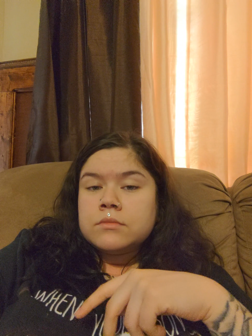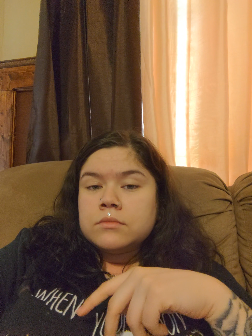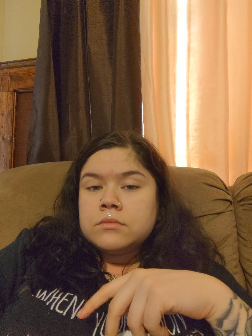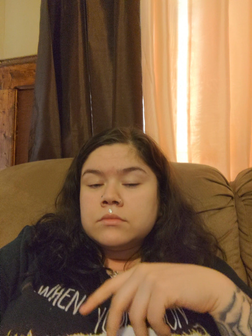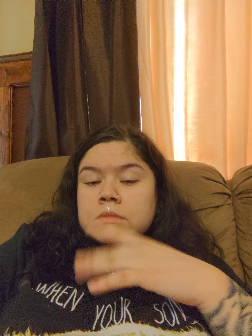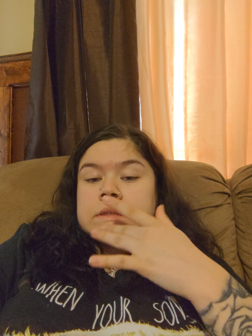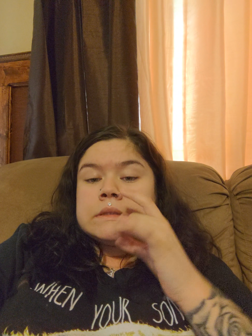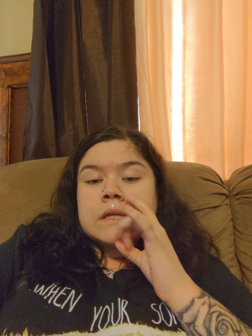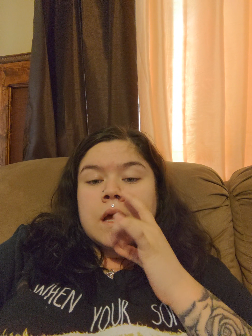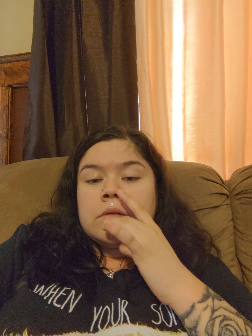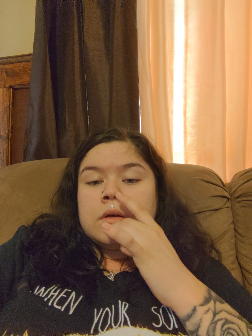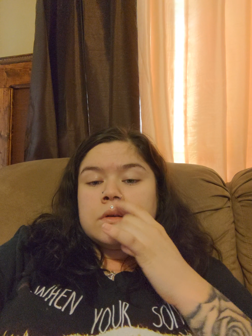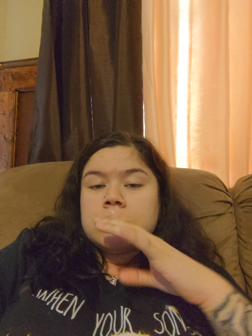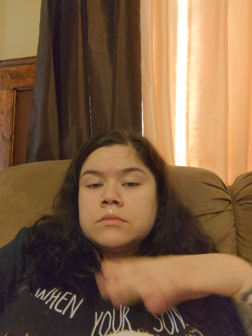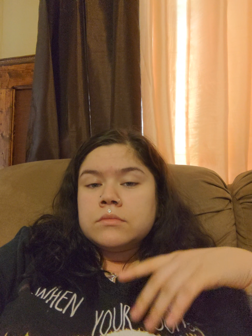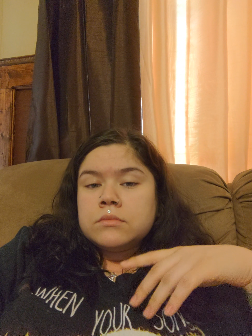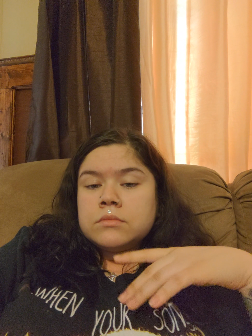snack